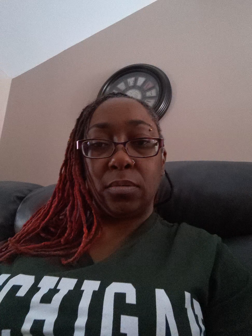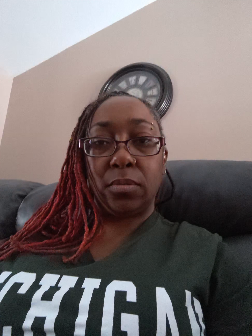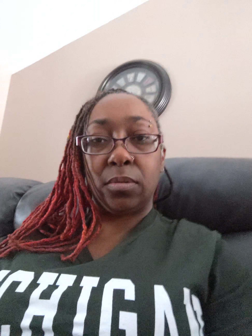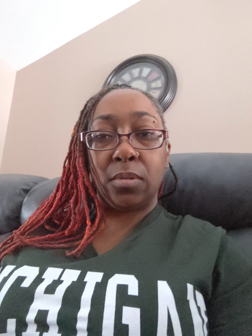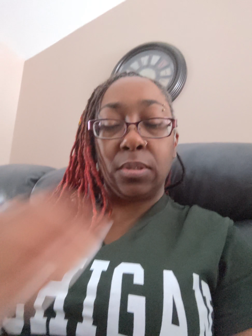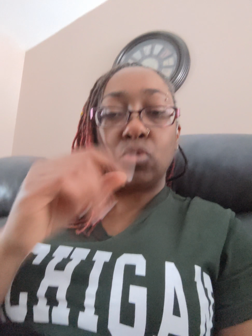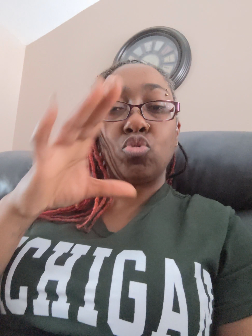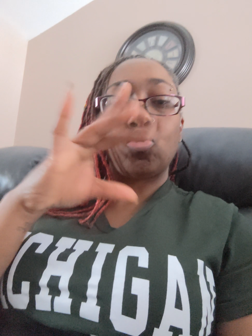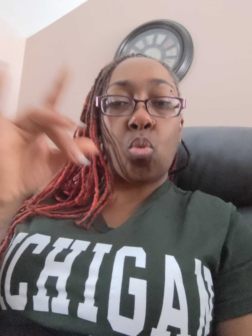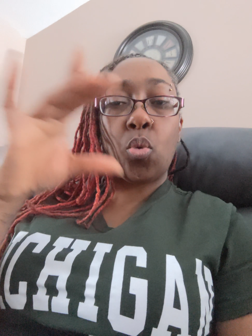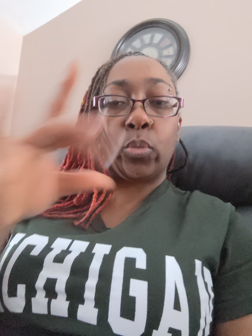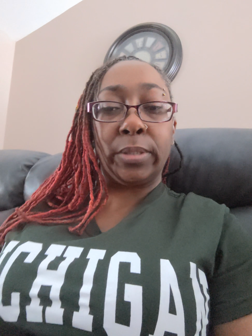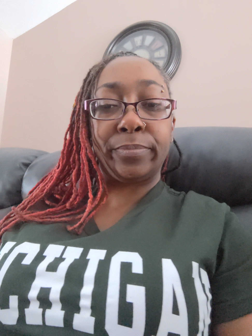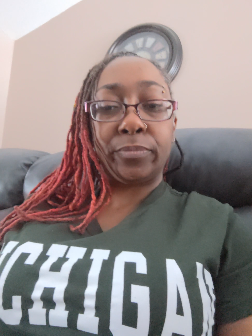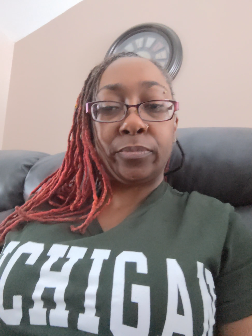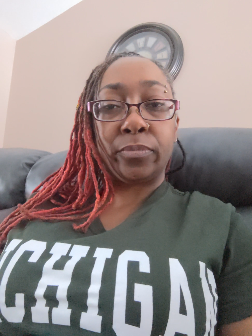story